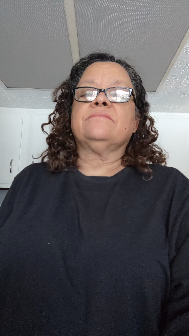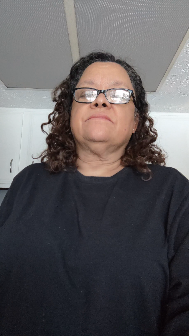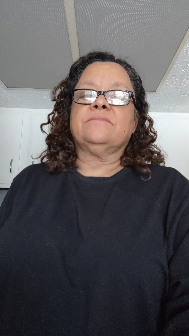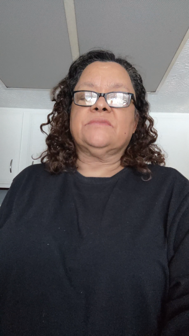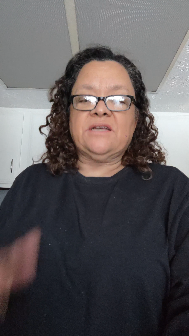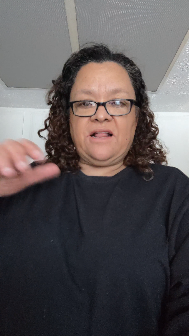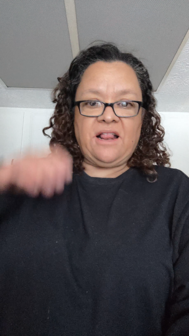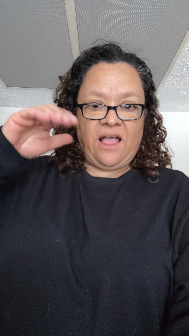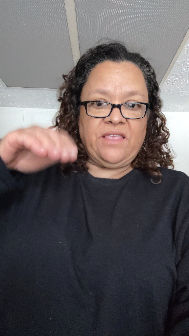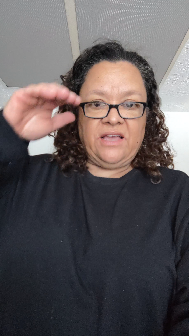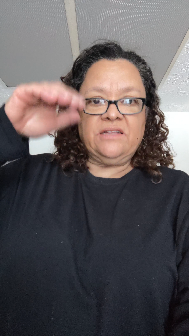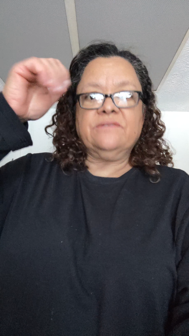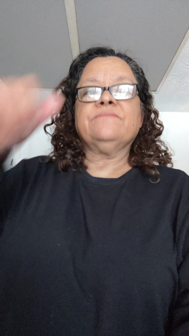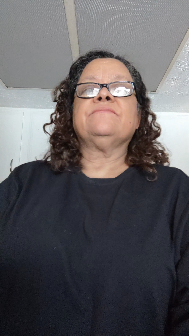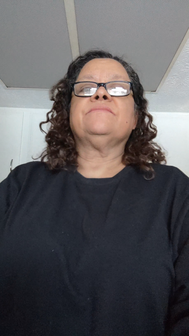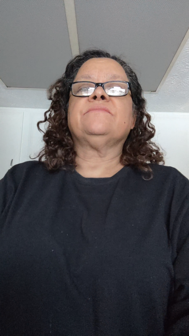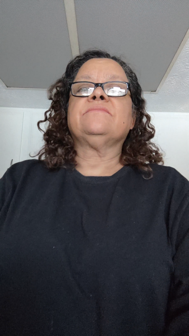ladder